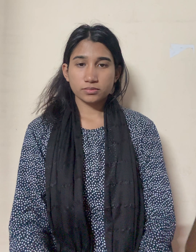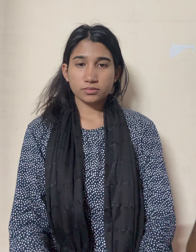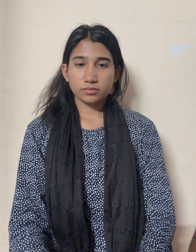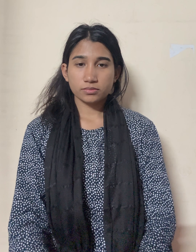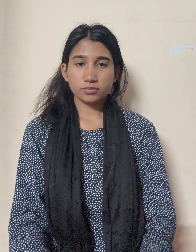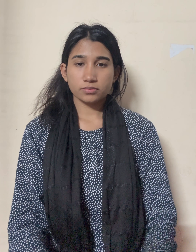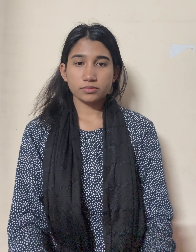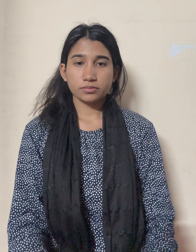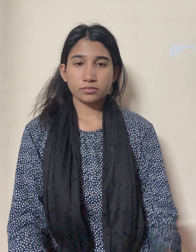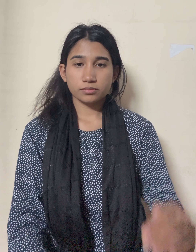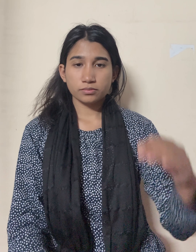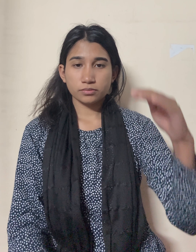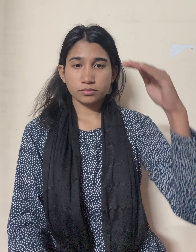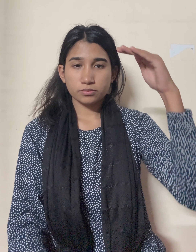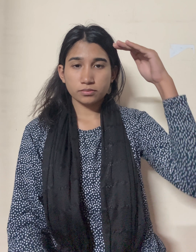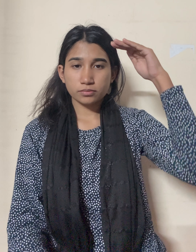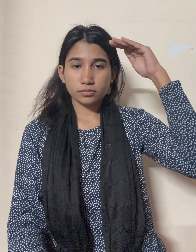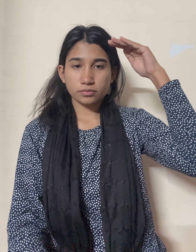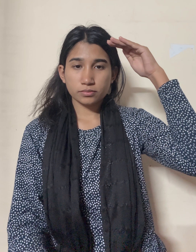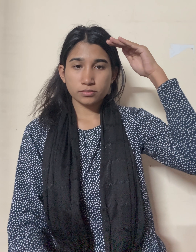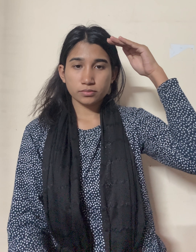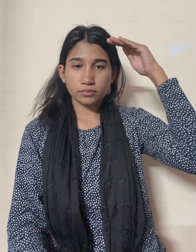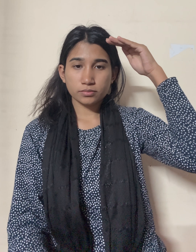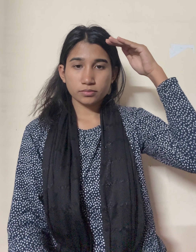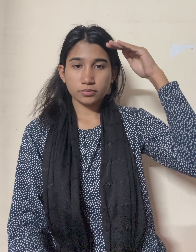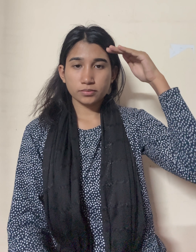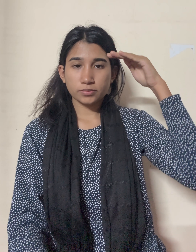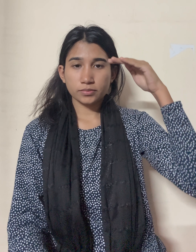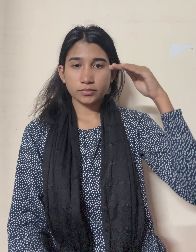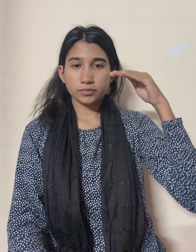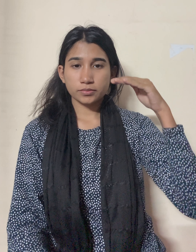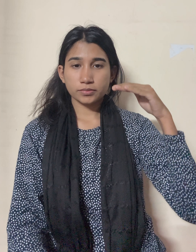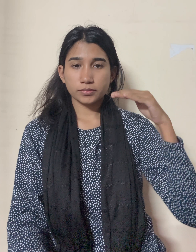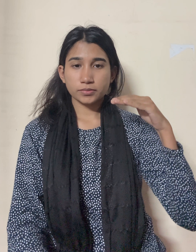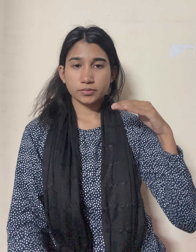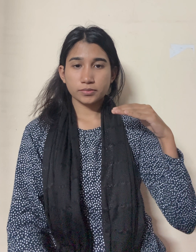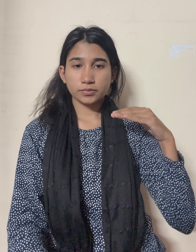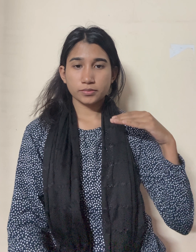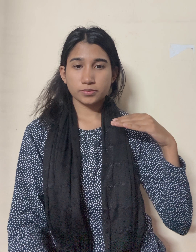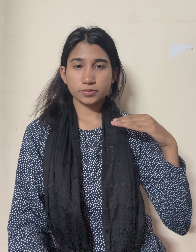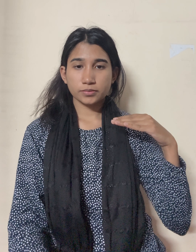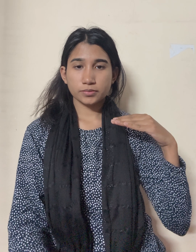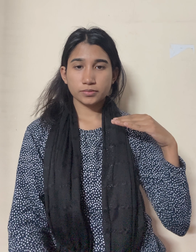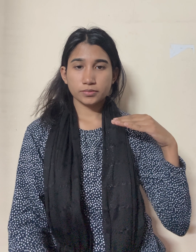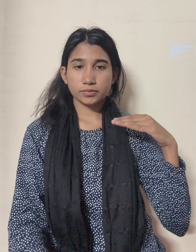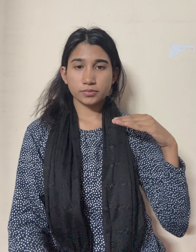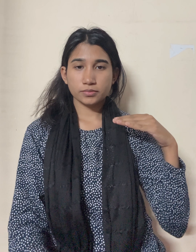খাটো